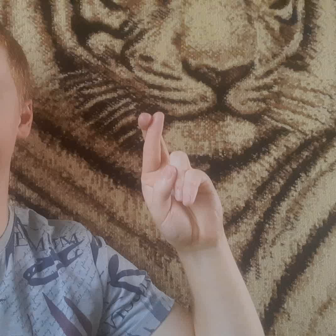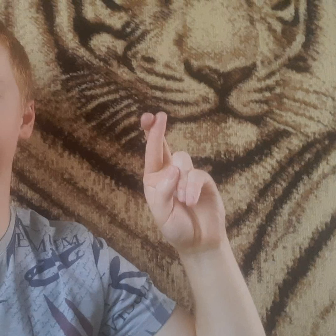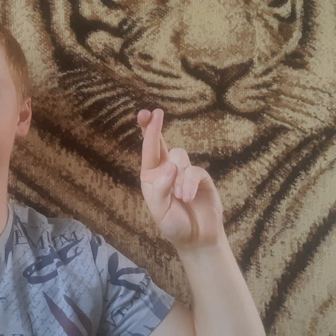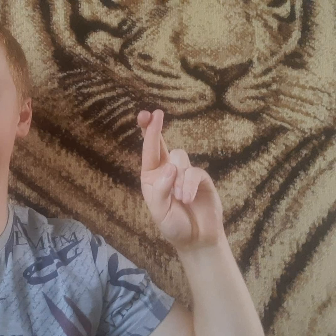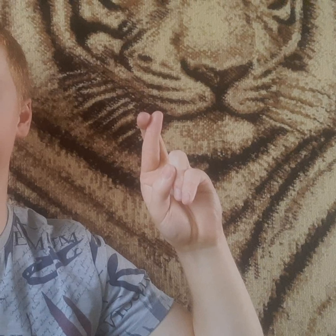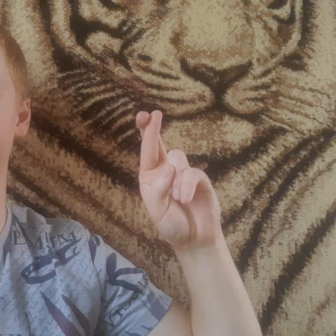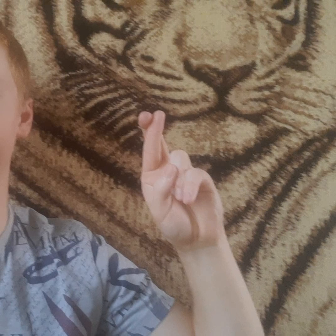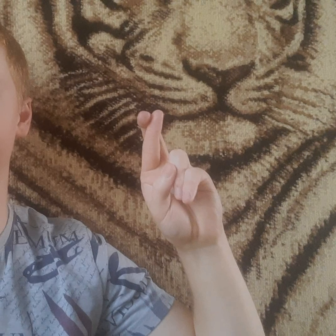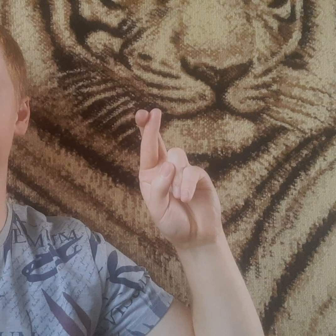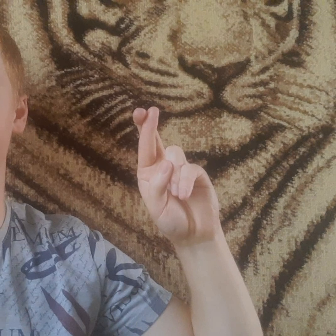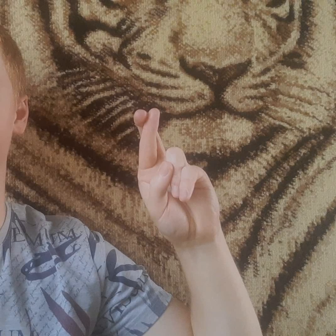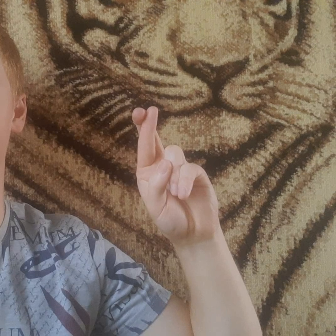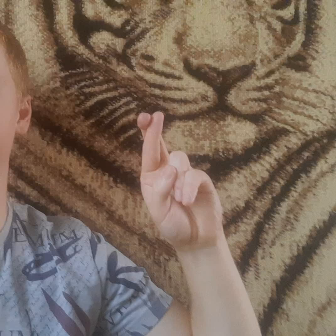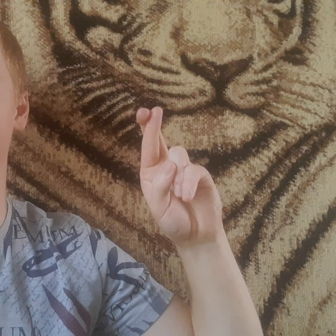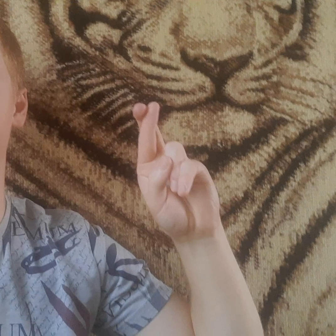Я